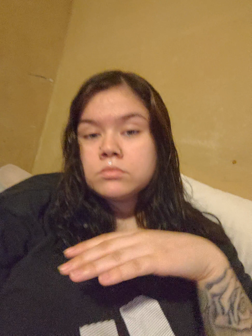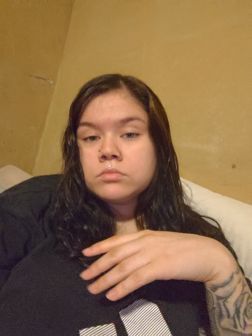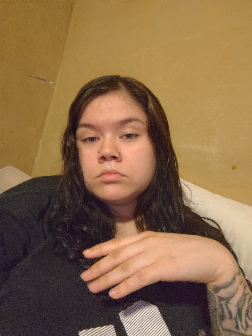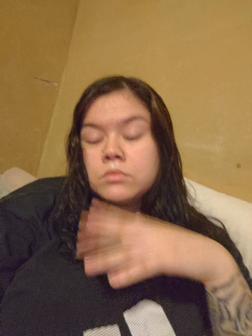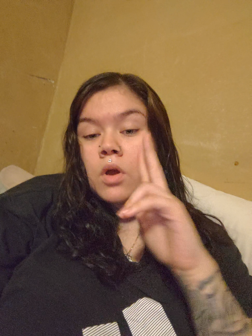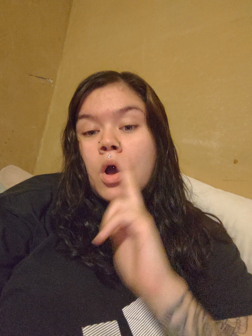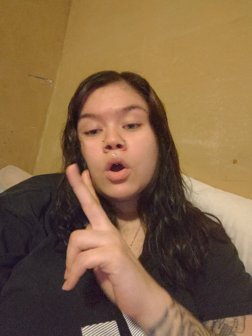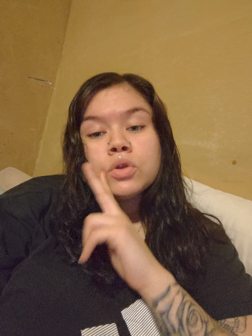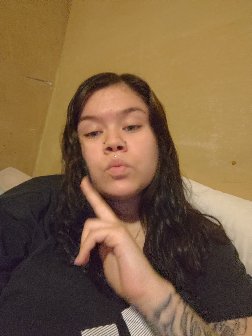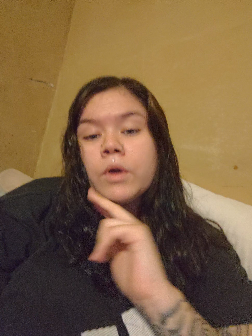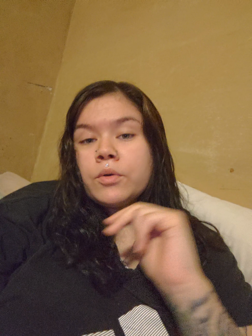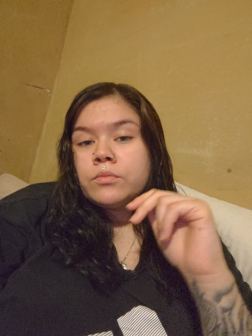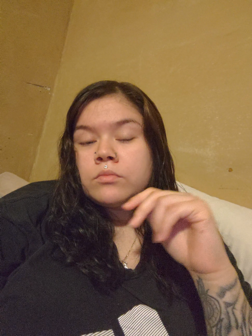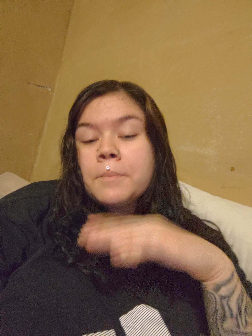underwear